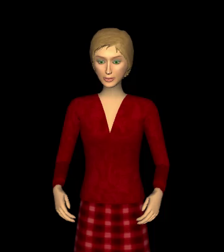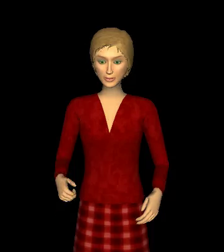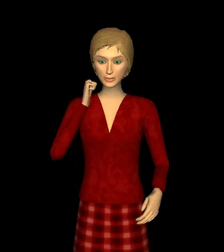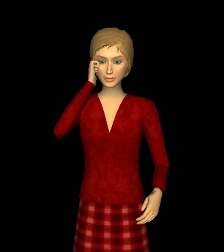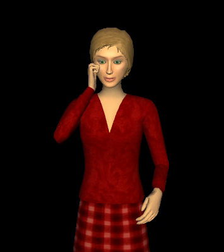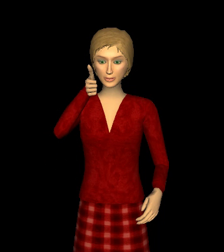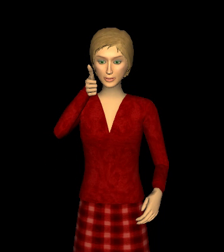غدا